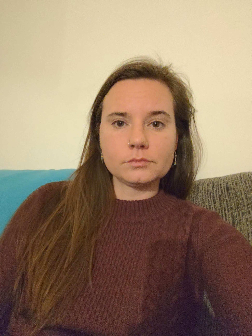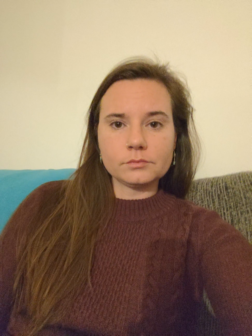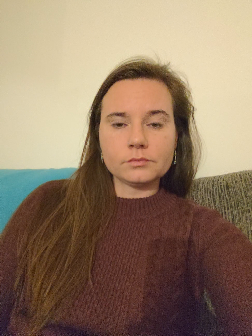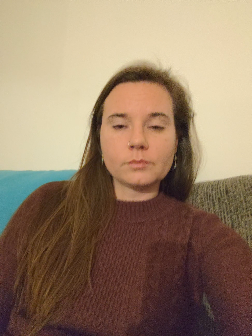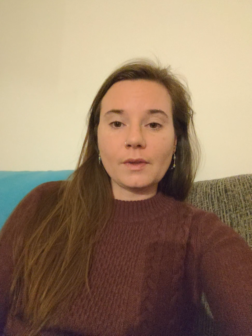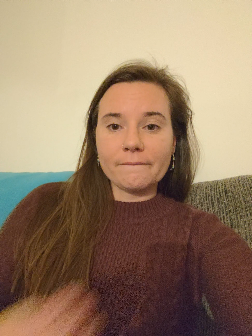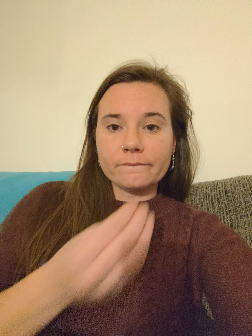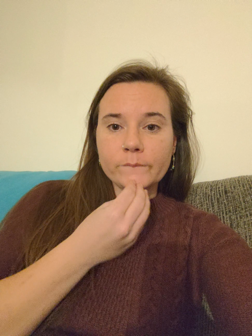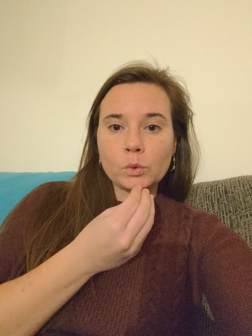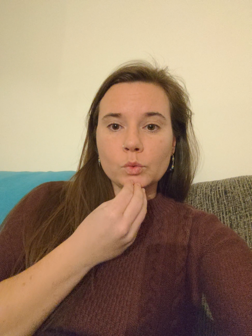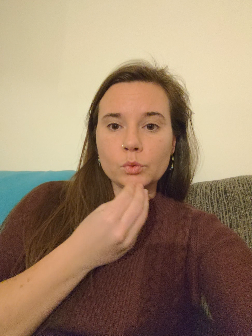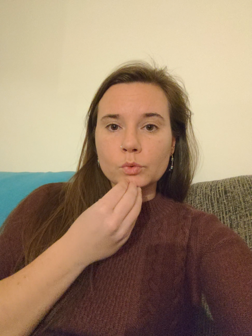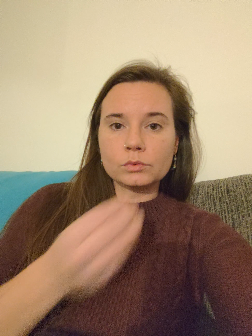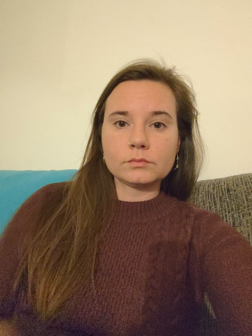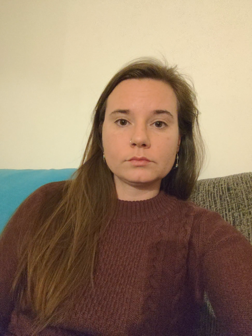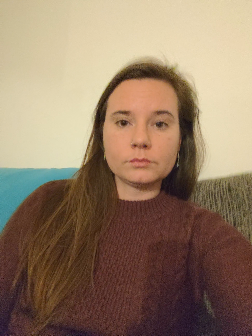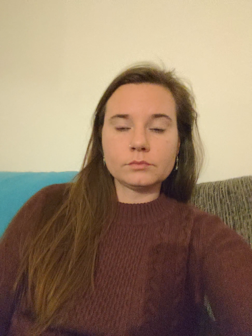food